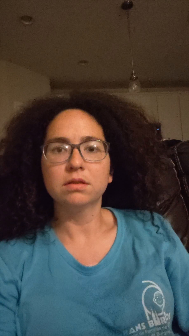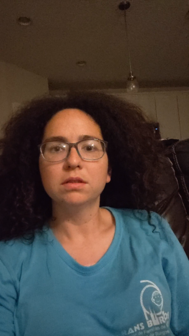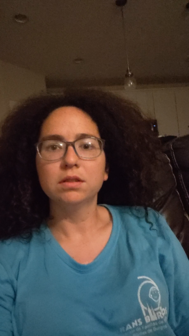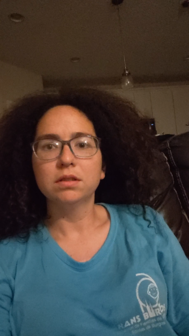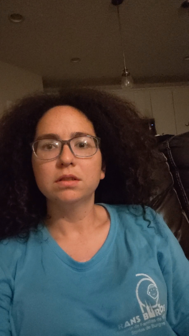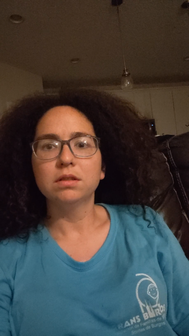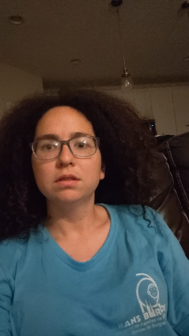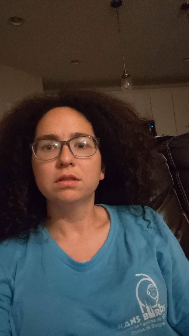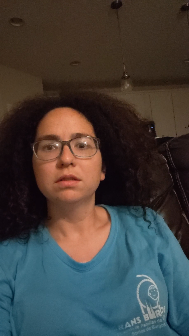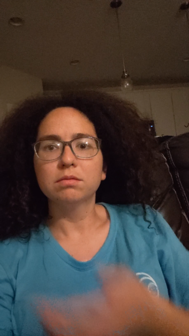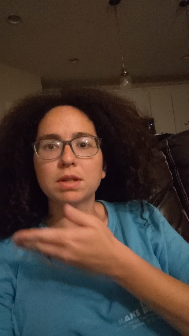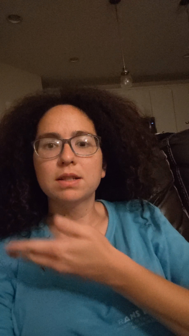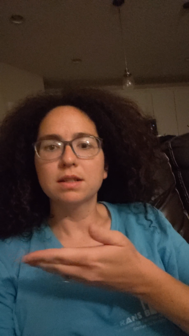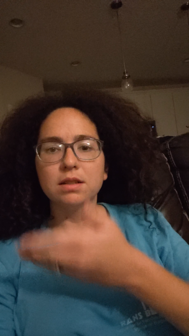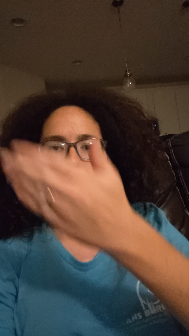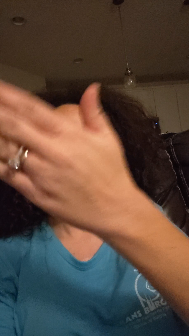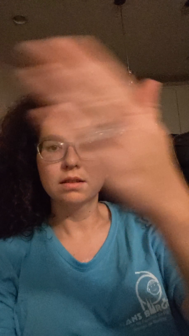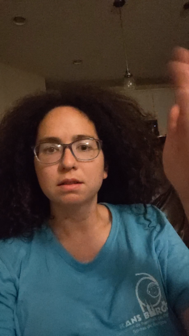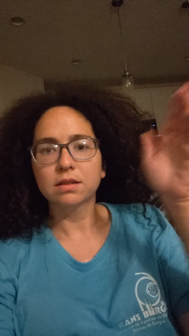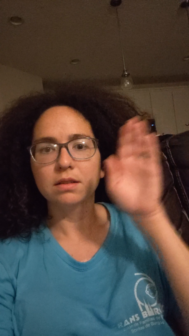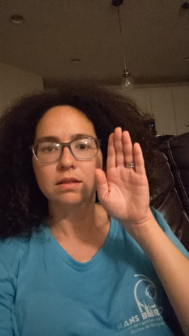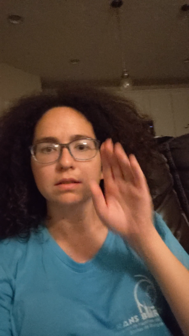crib